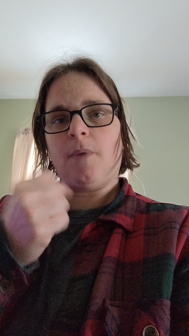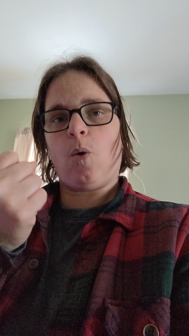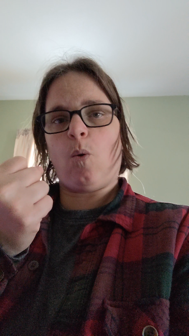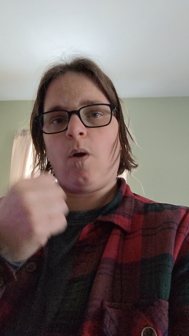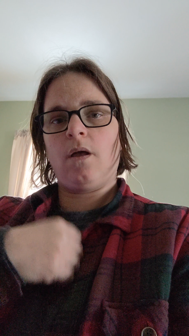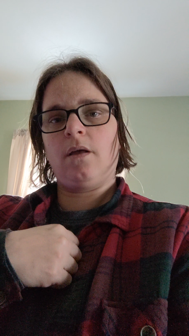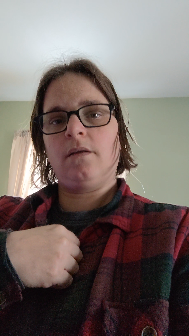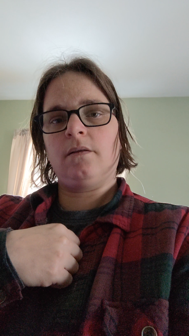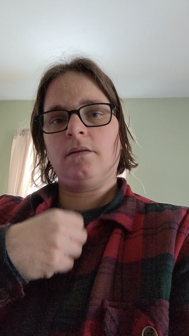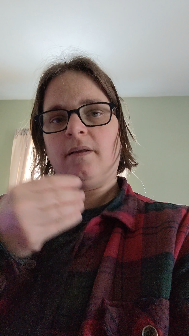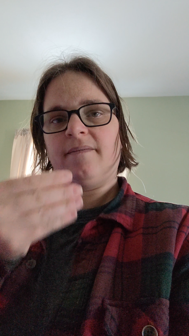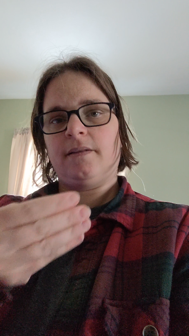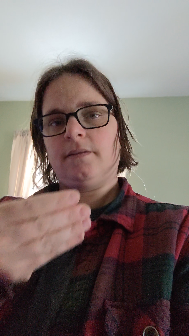feed